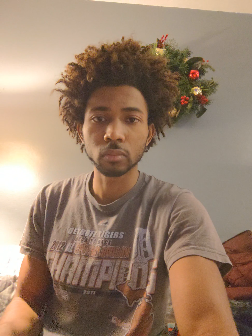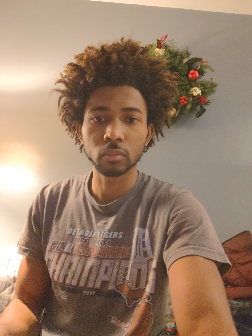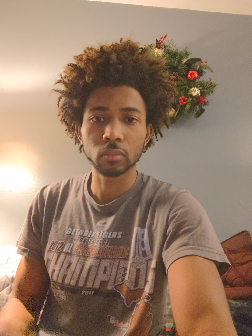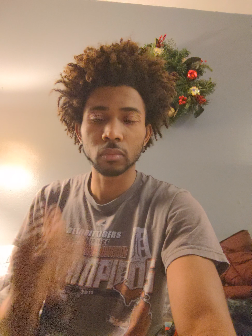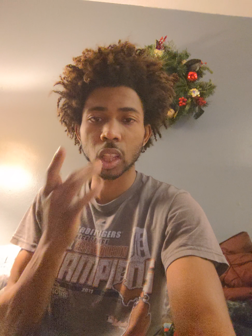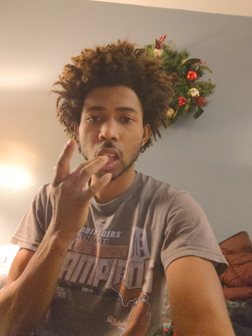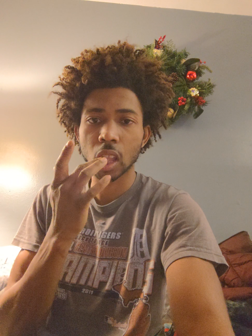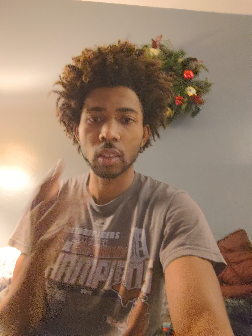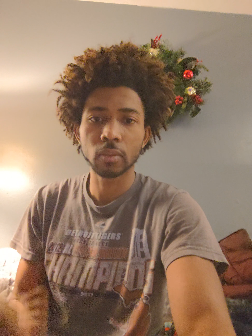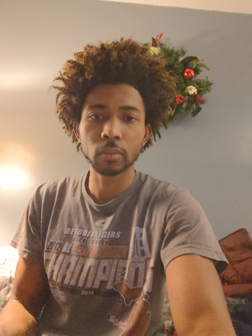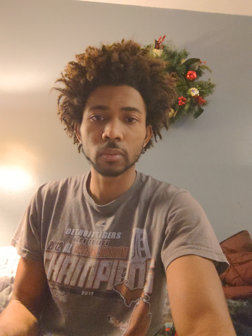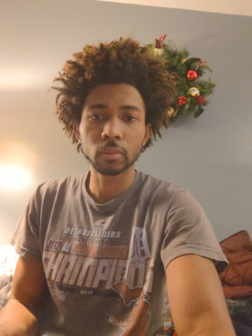taste